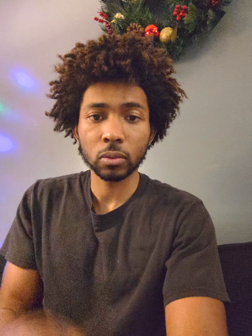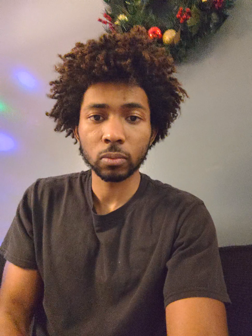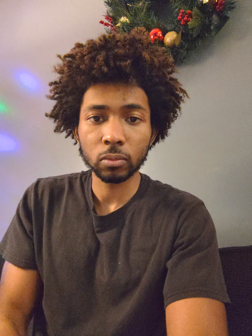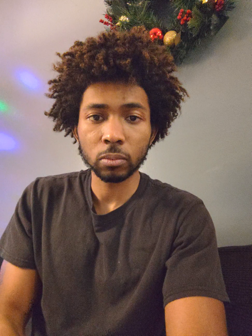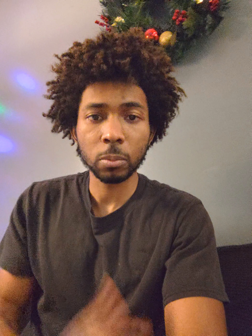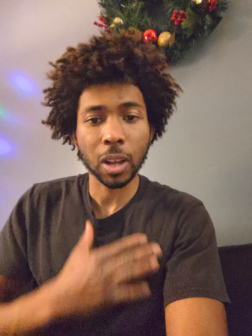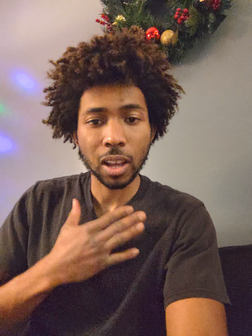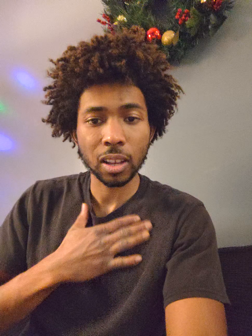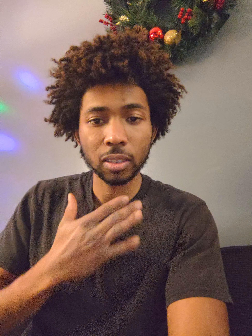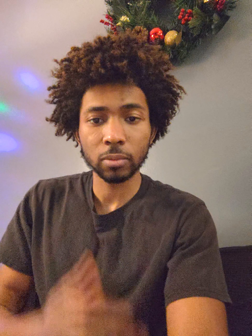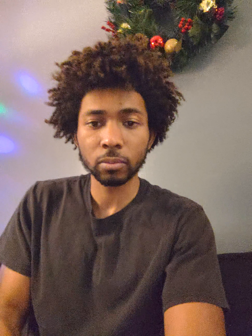happy